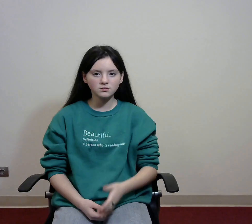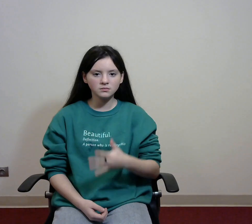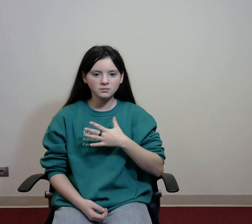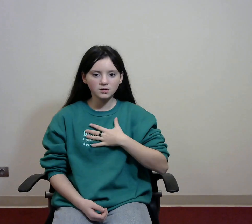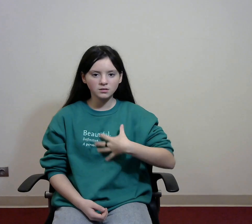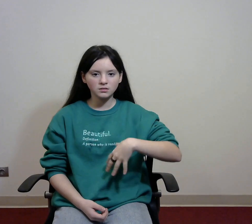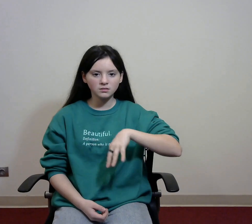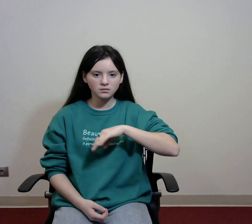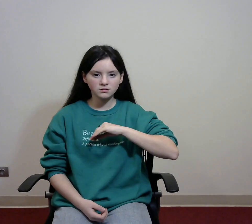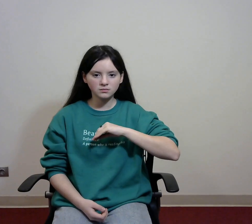biz